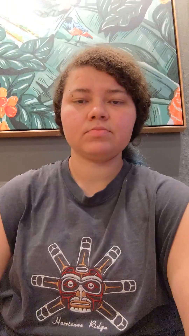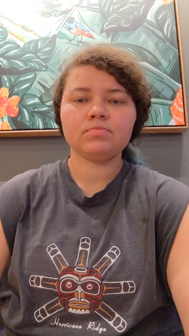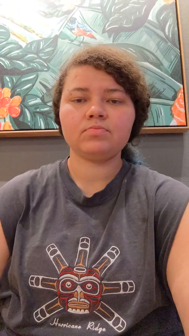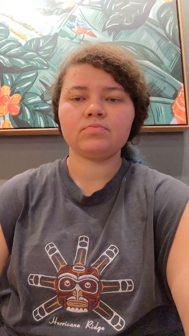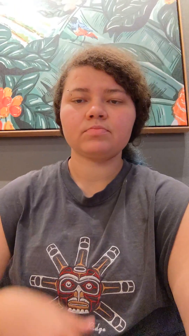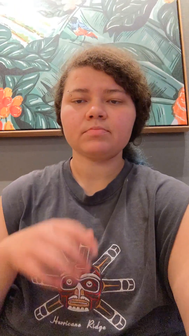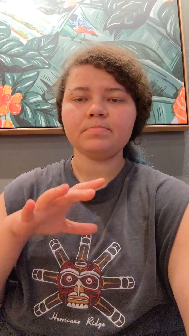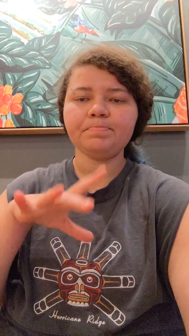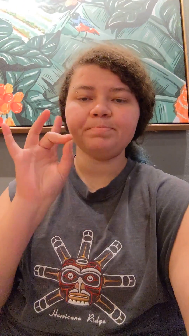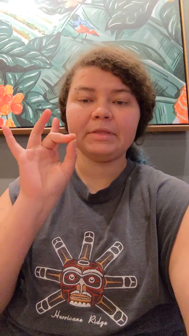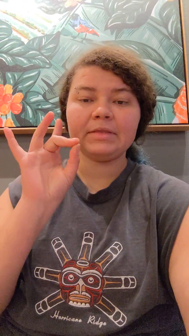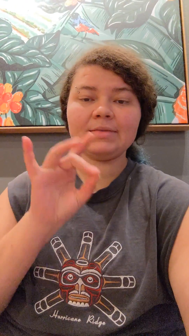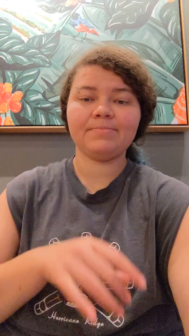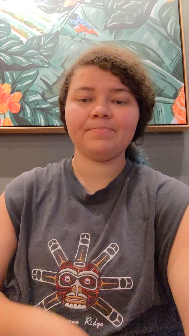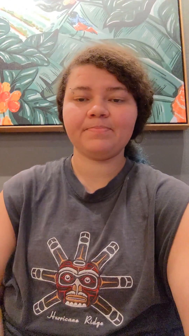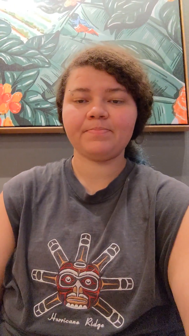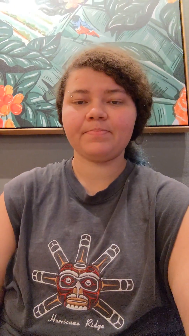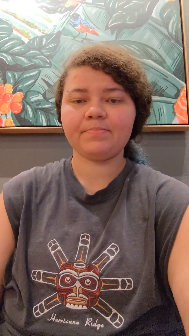pick